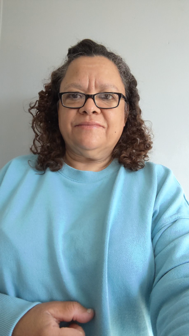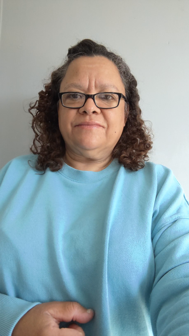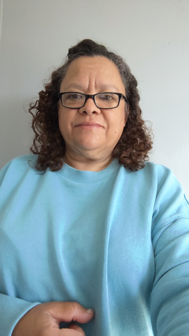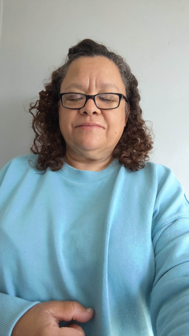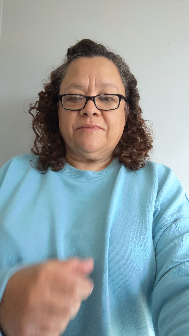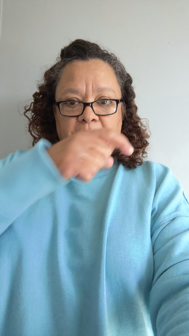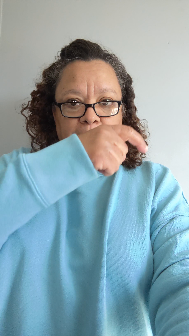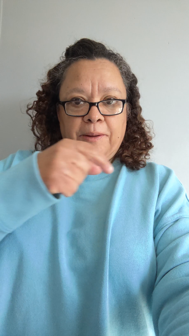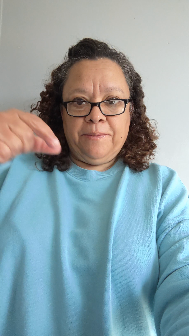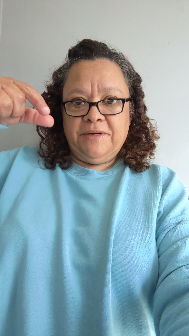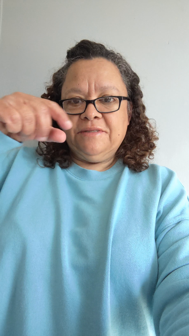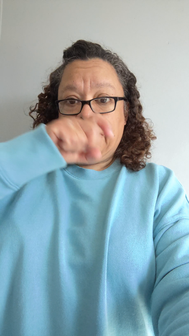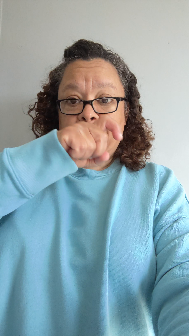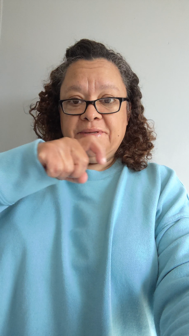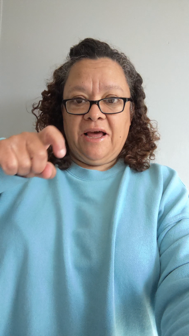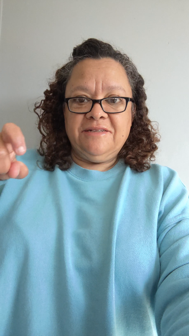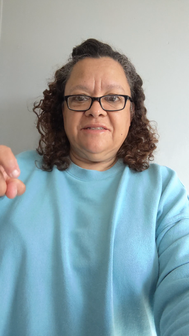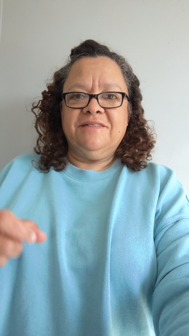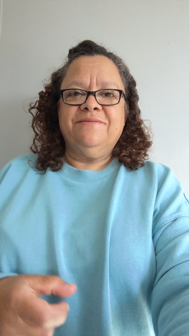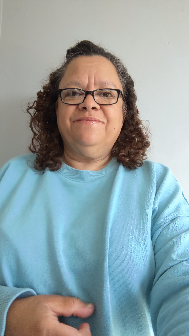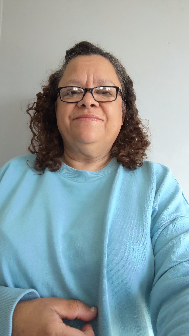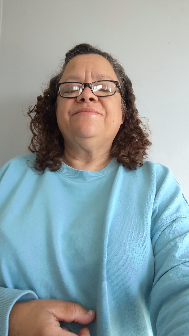peas